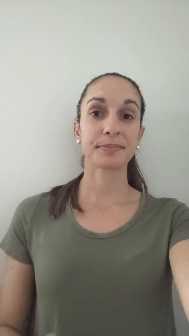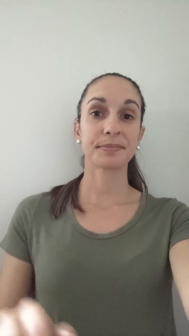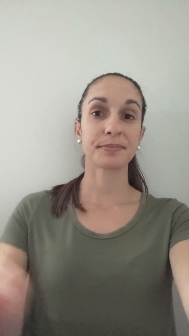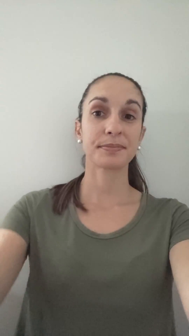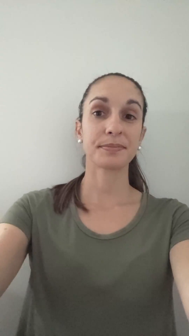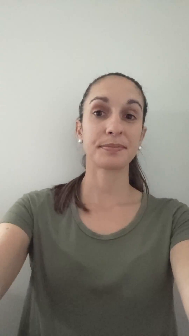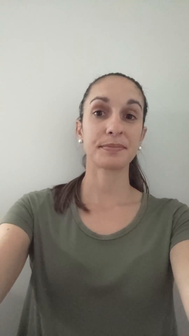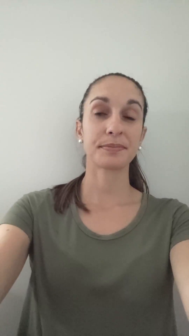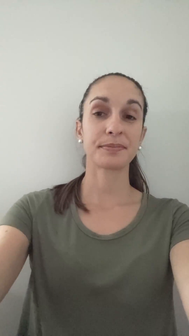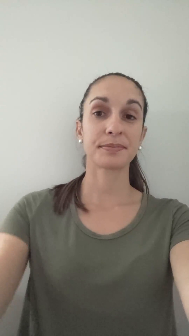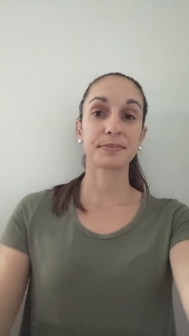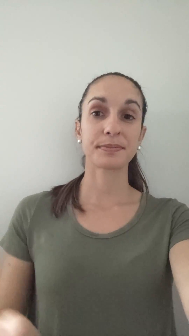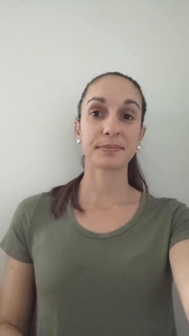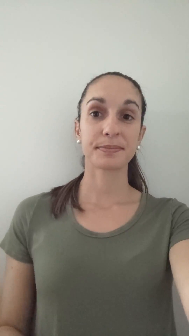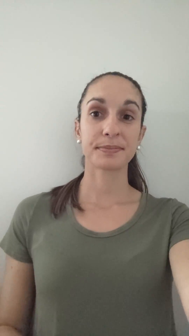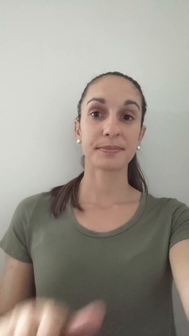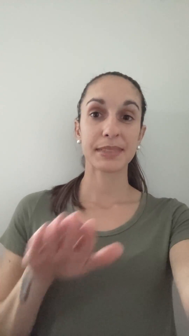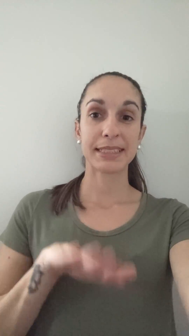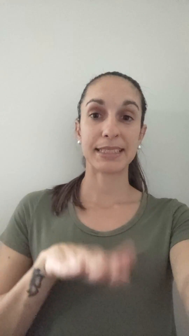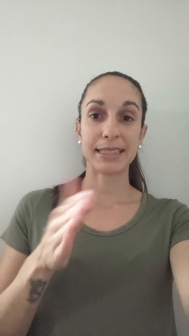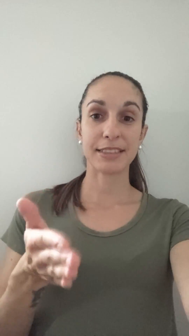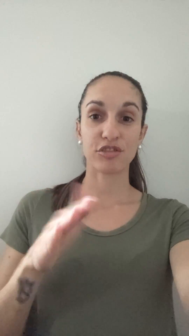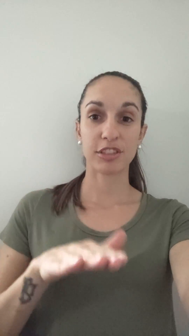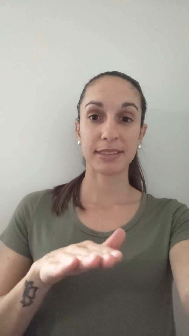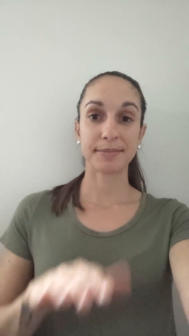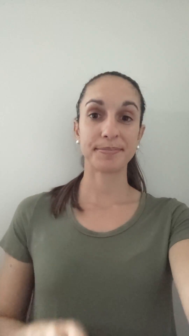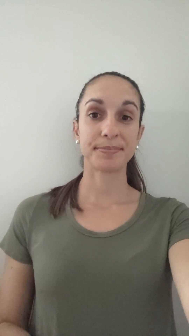kitchen